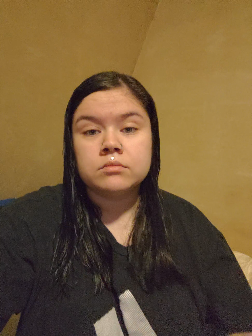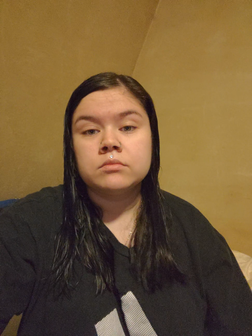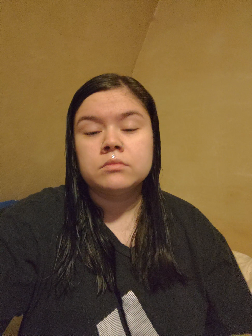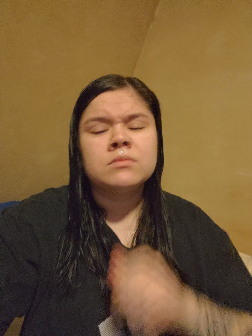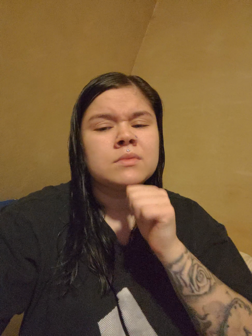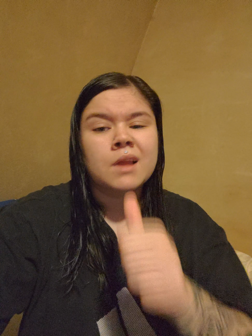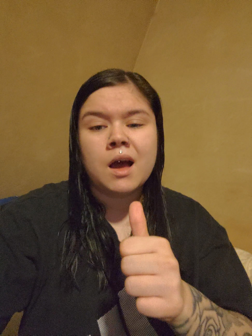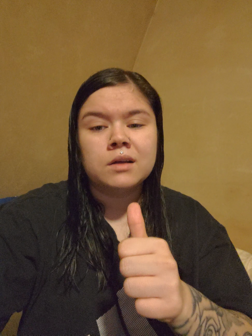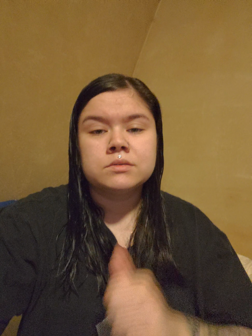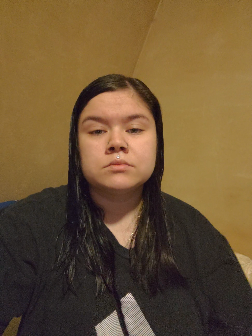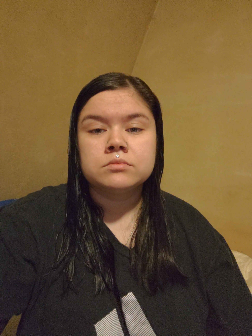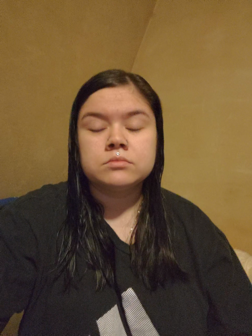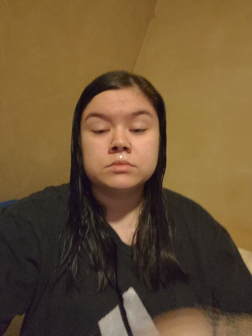not